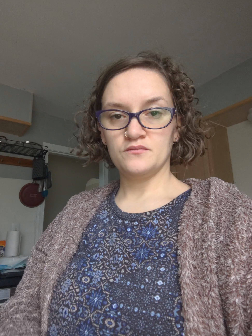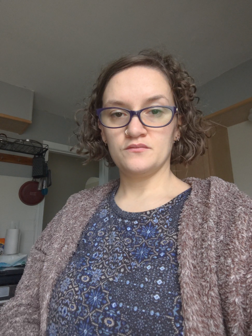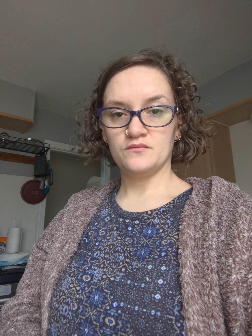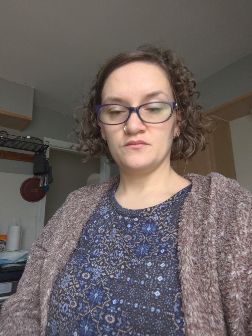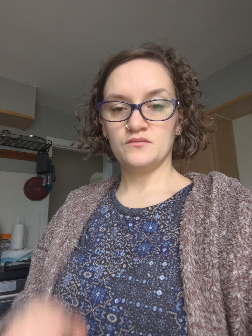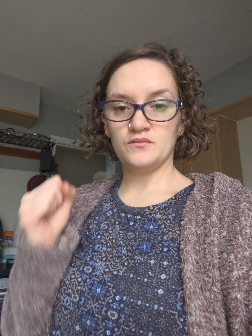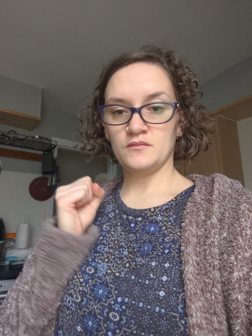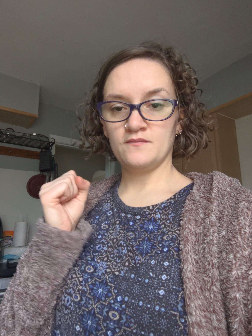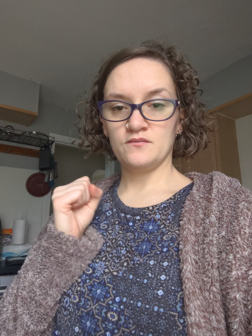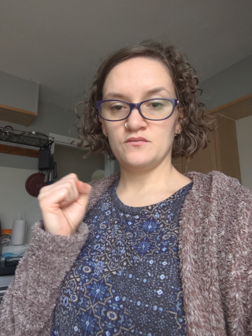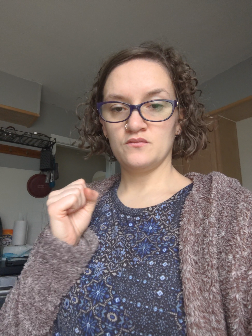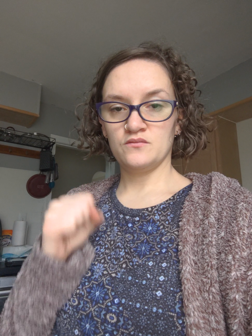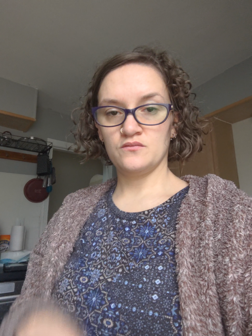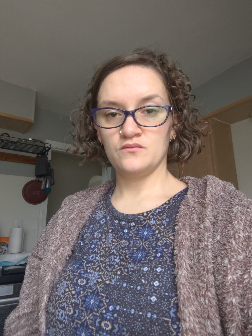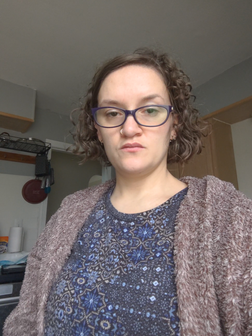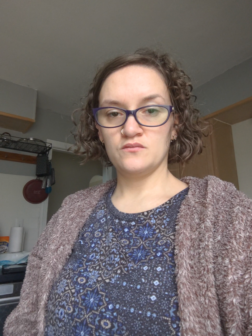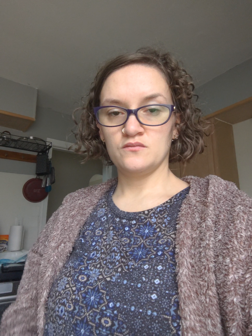refrigerator